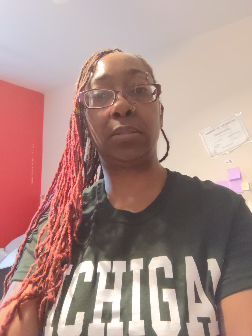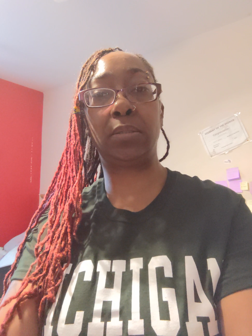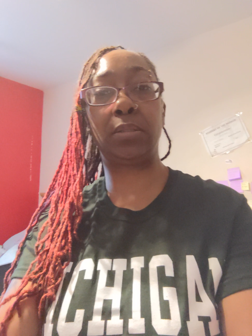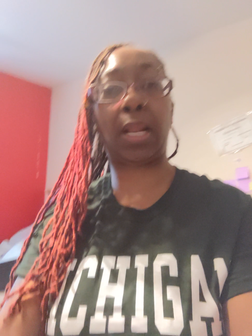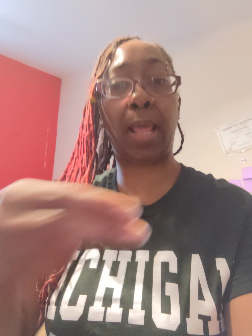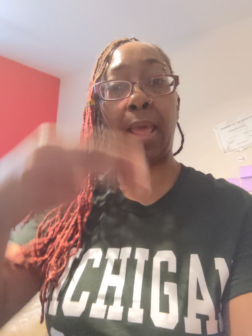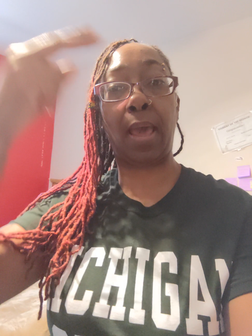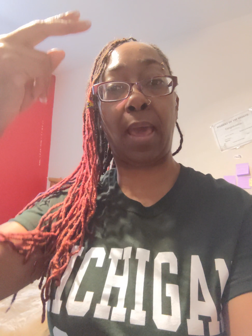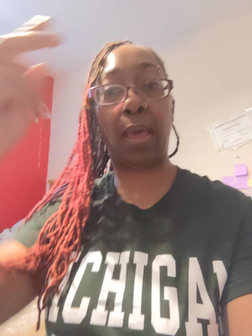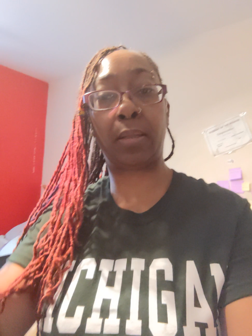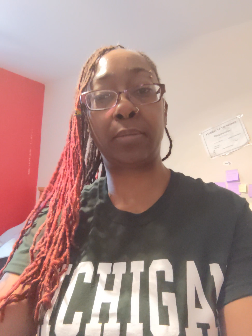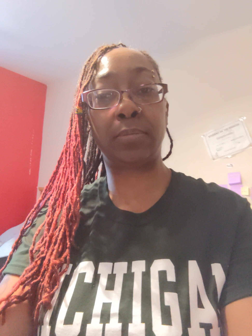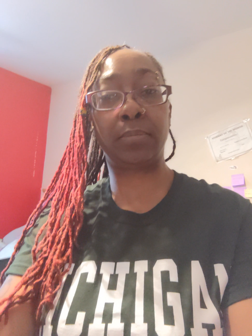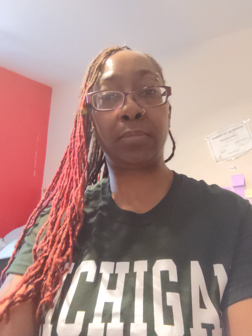high